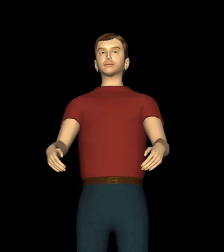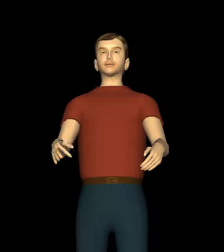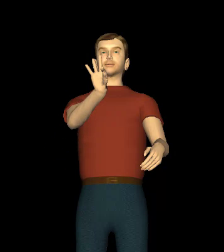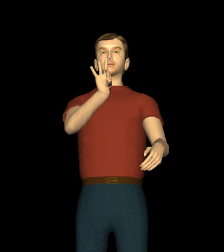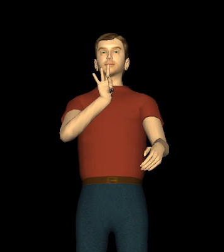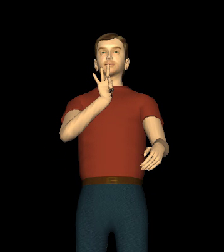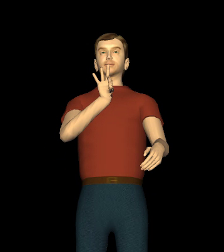دعوة